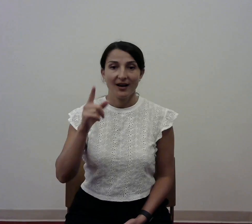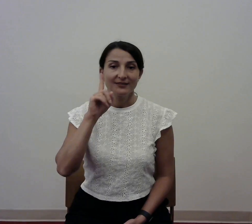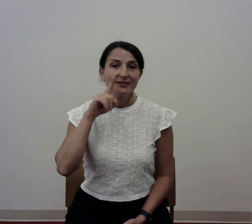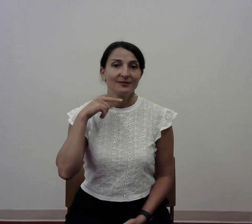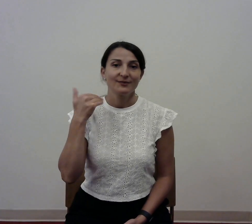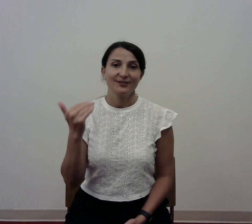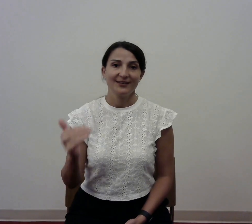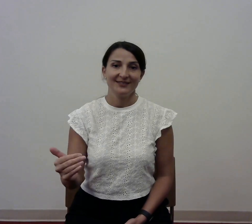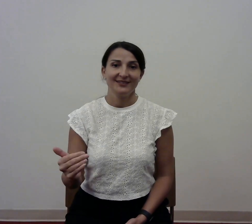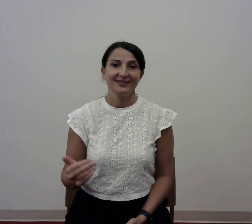azərbaycan